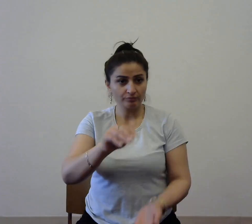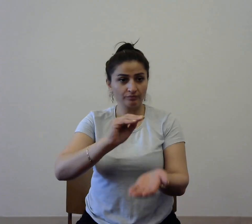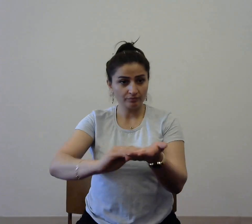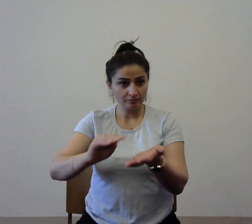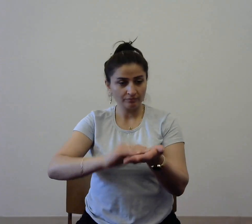yazı